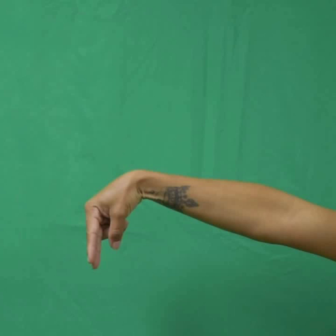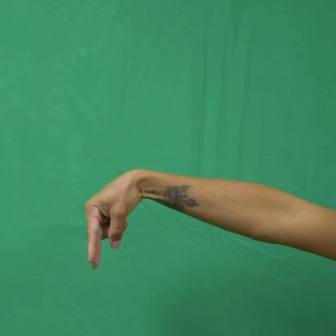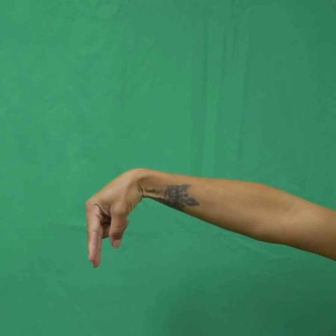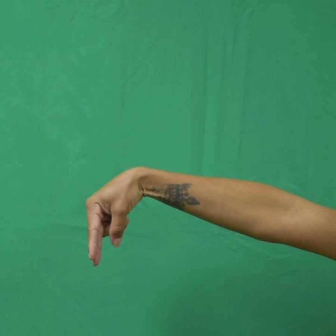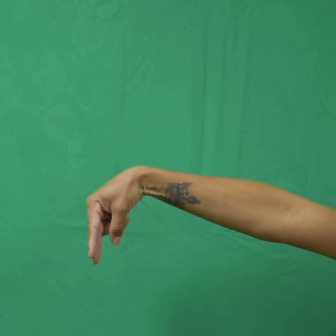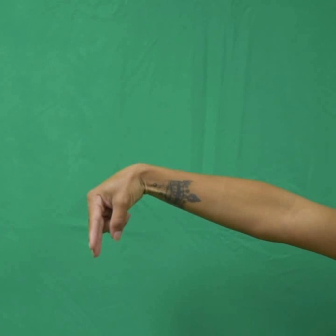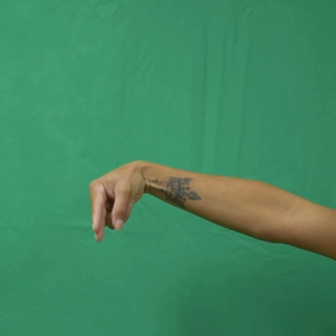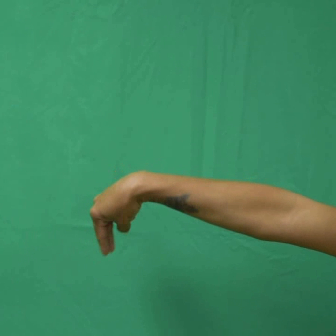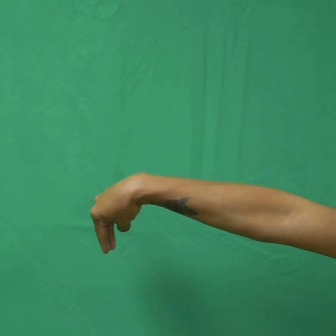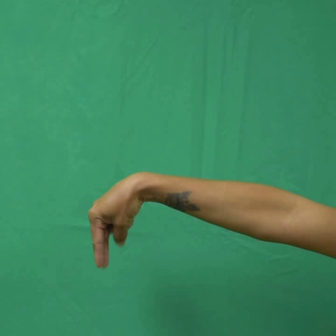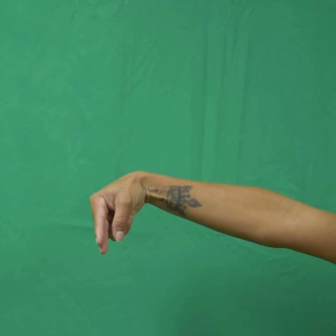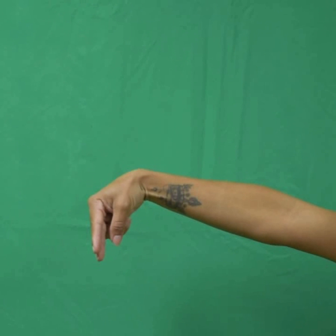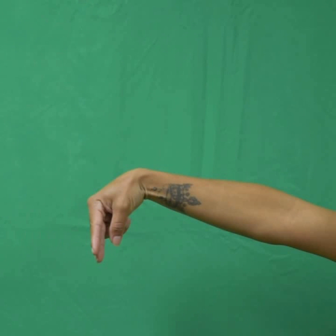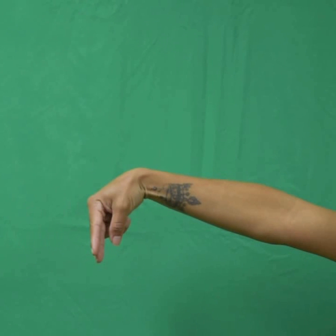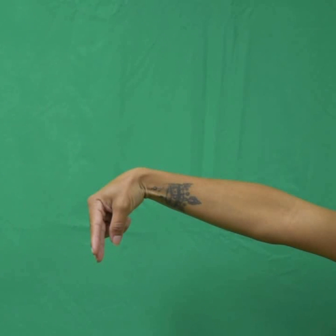Ñ